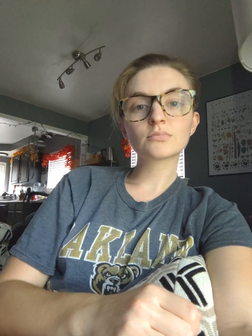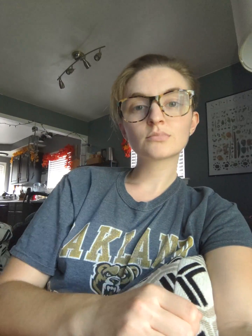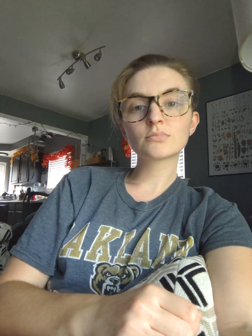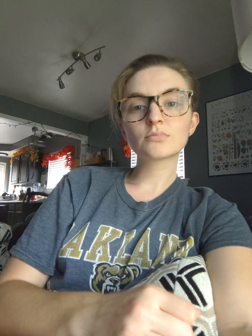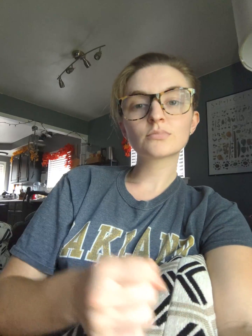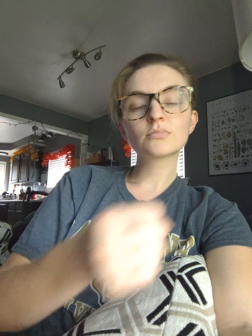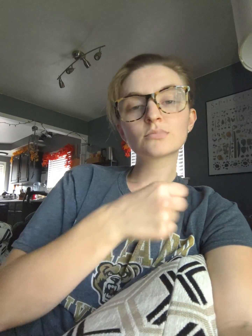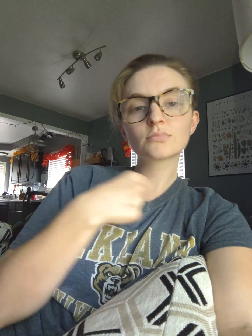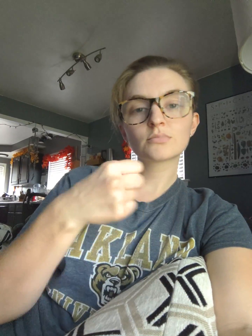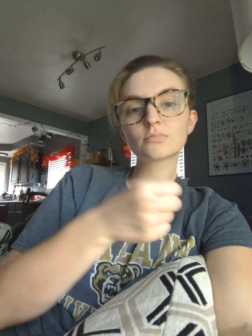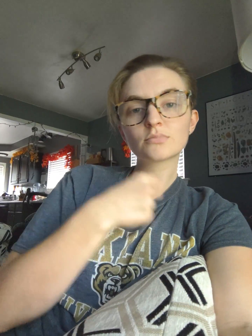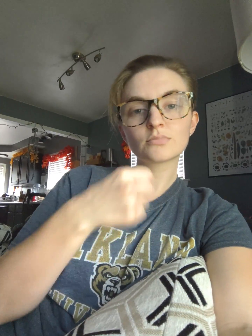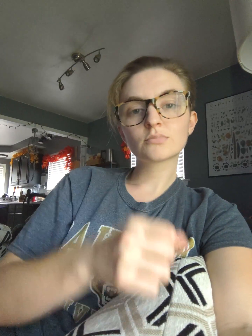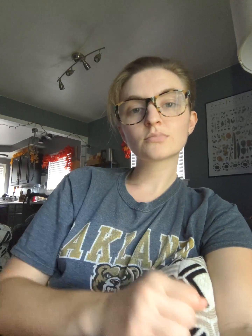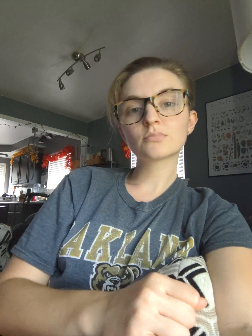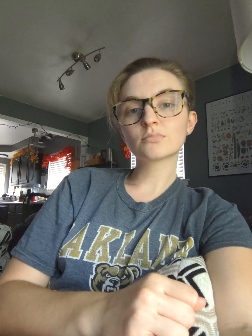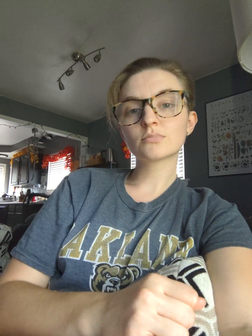coffee